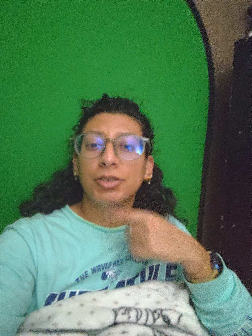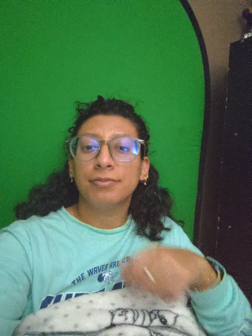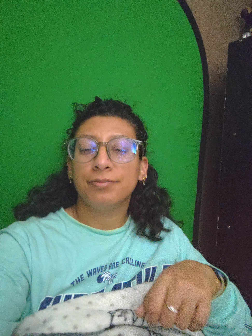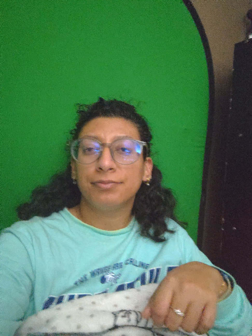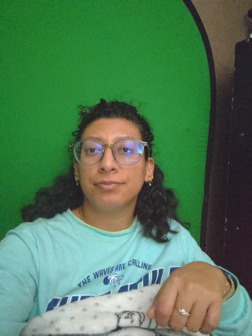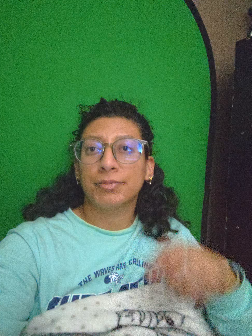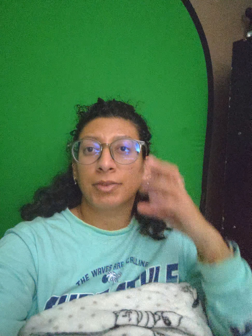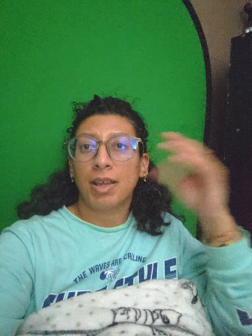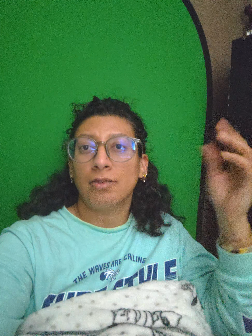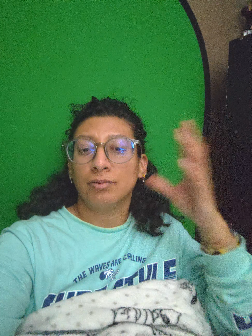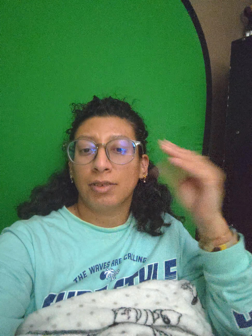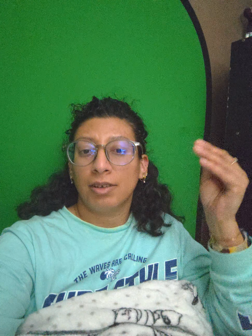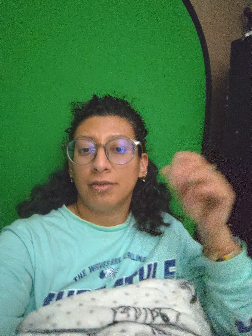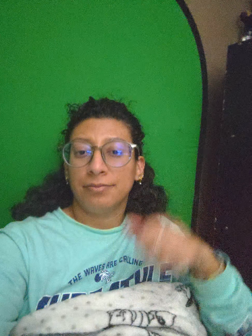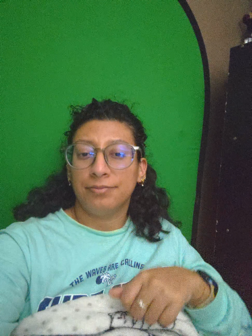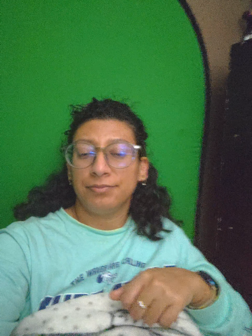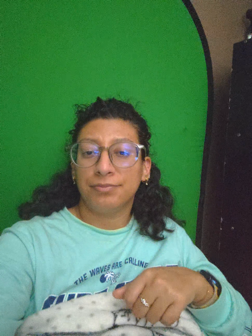outside